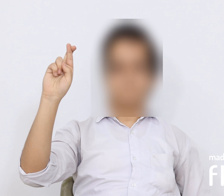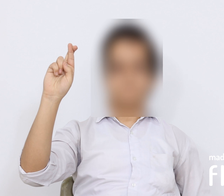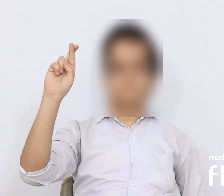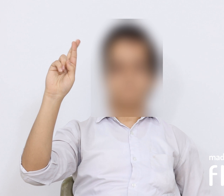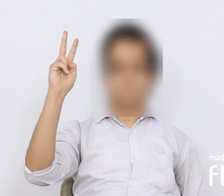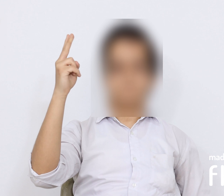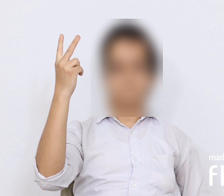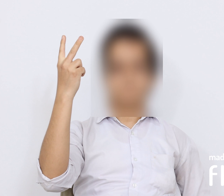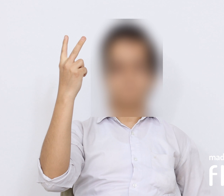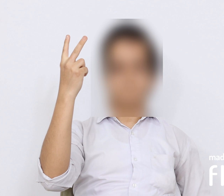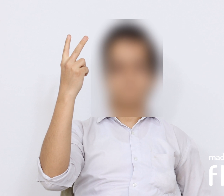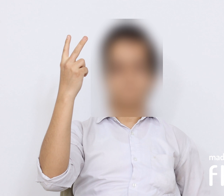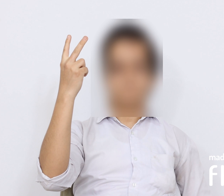ڑ